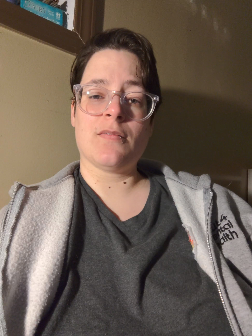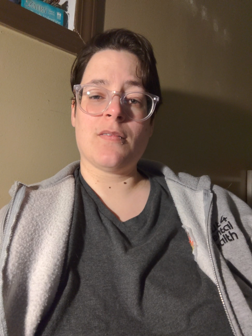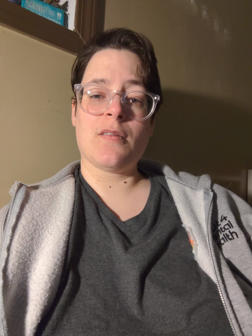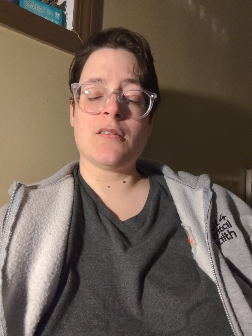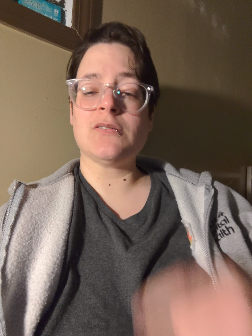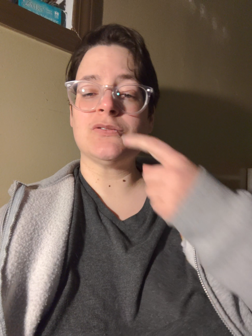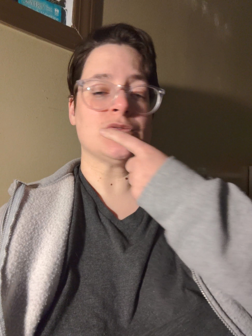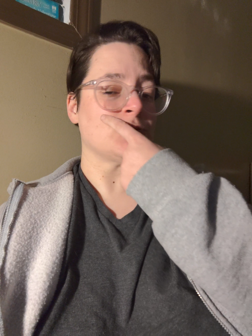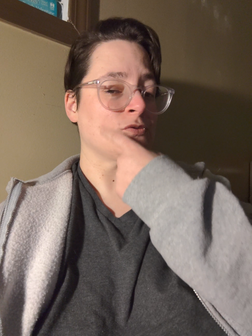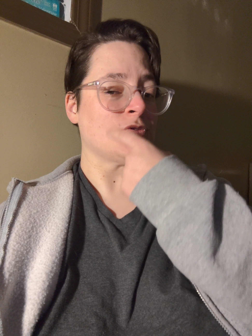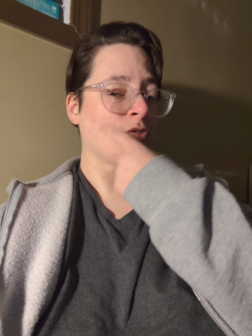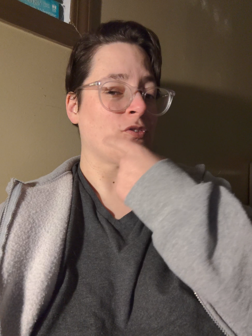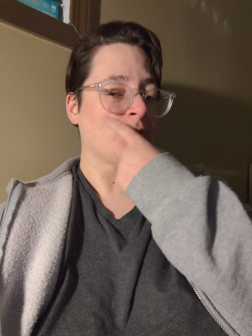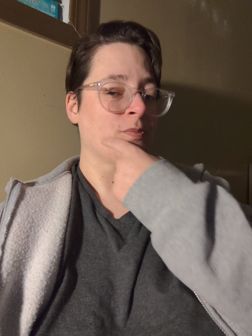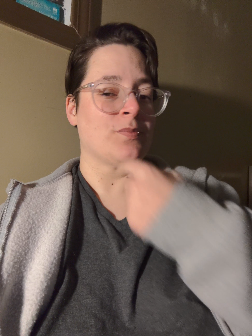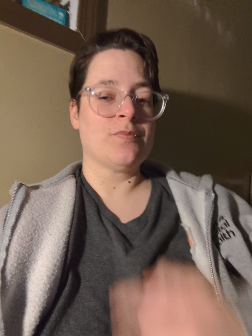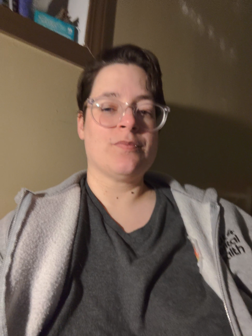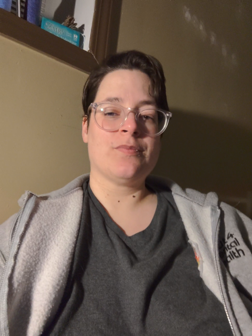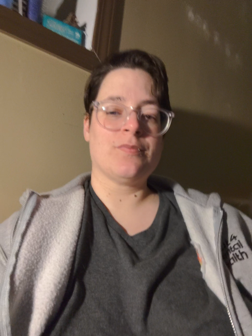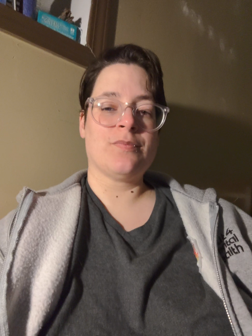cheek